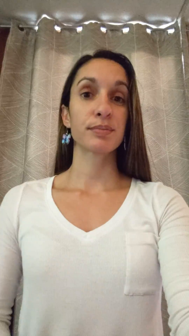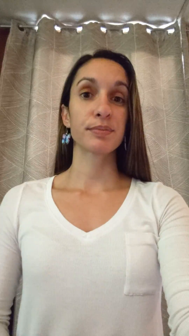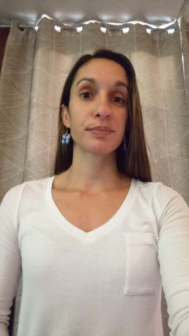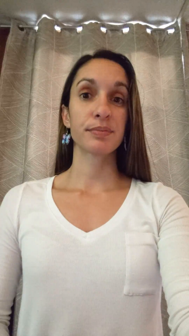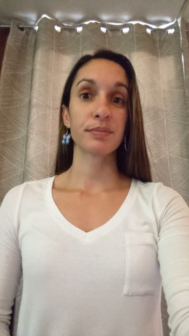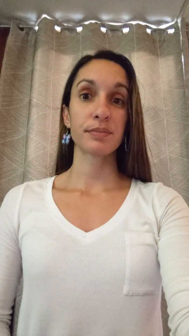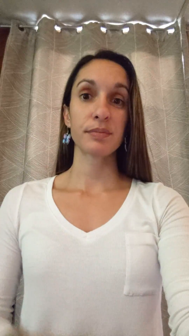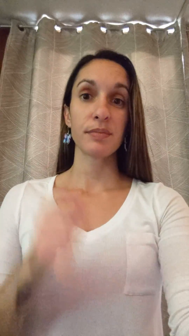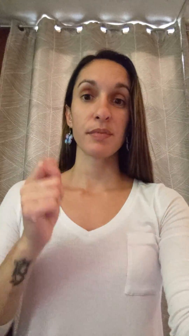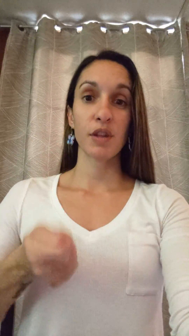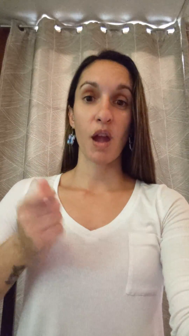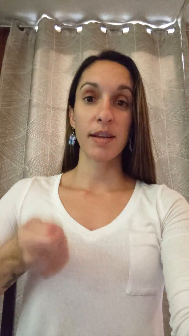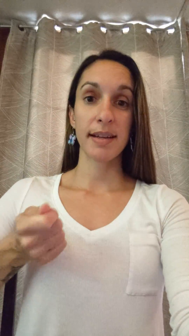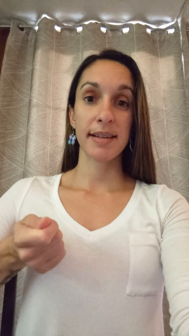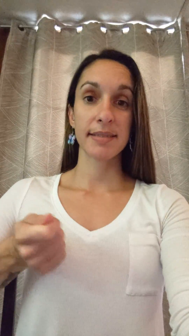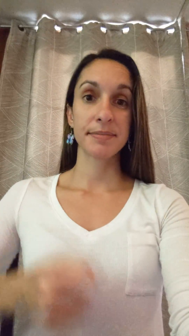cart